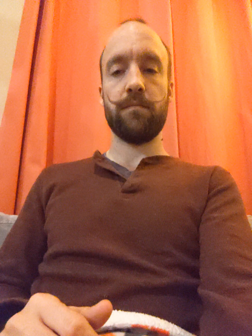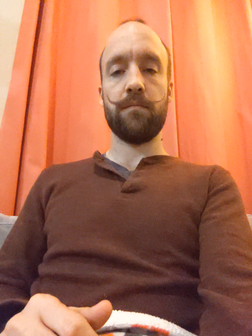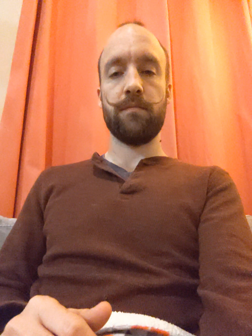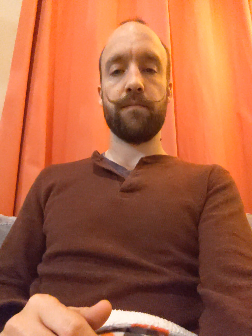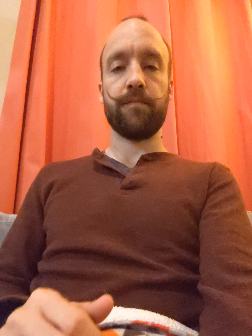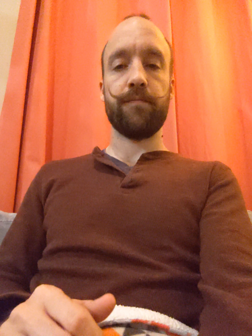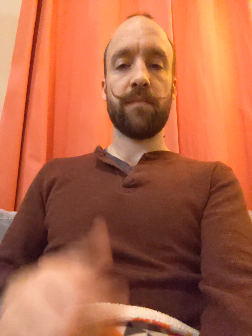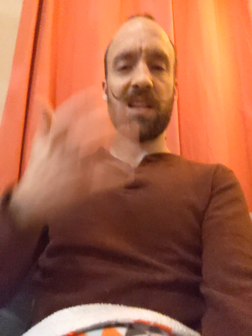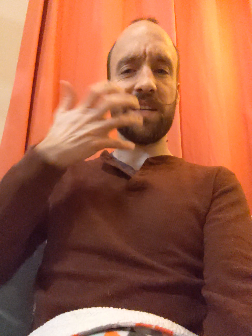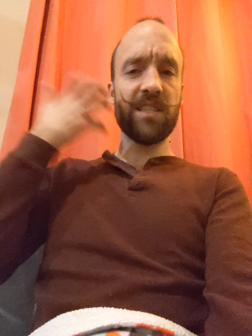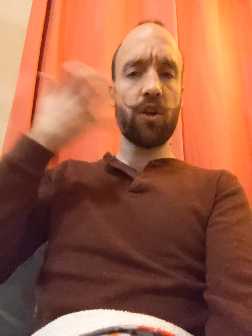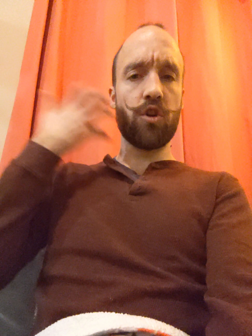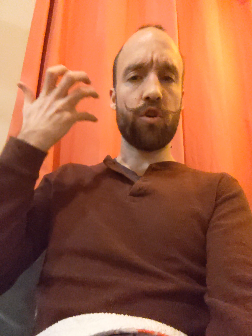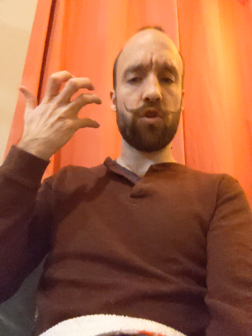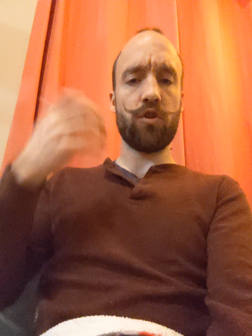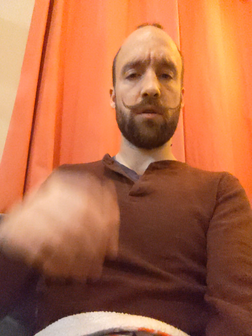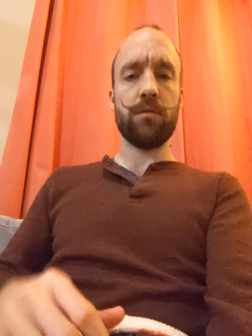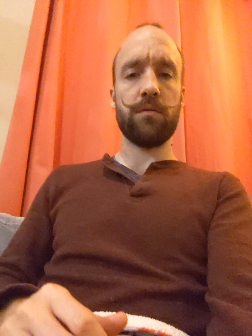tiger